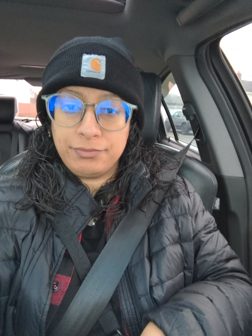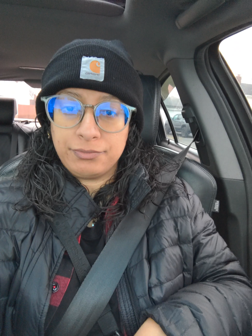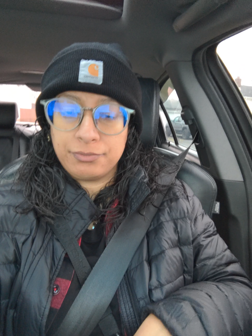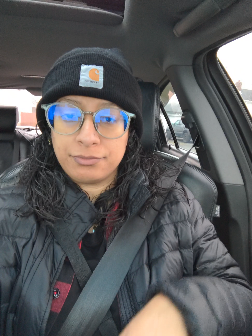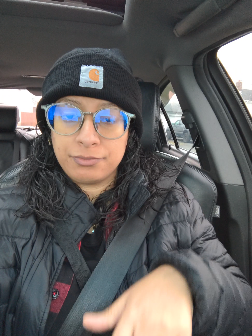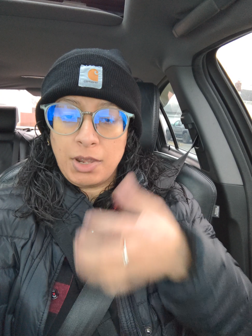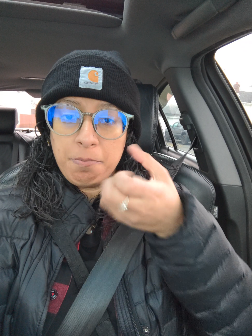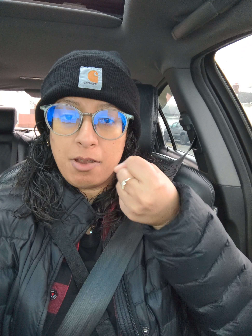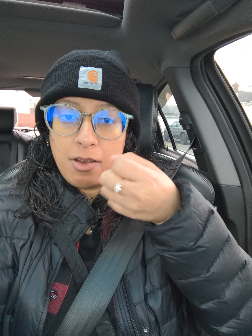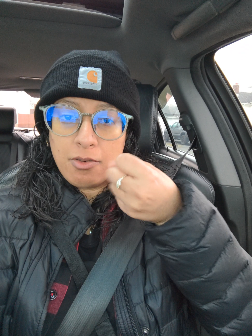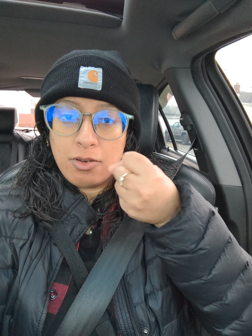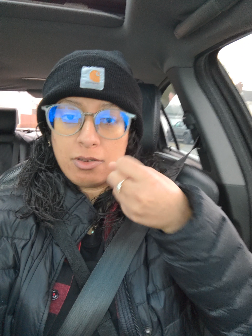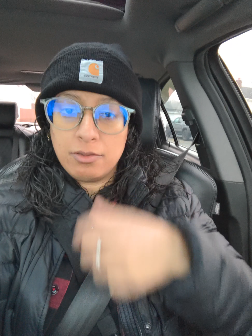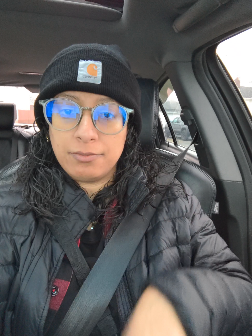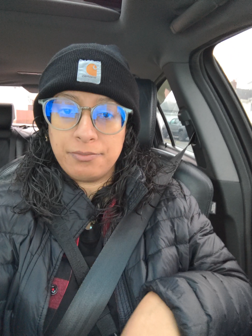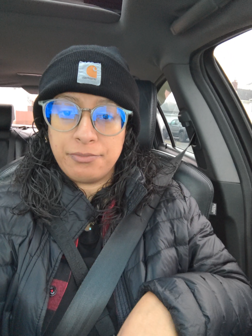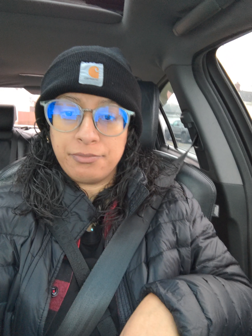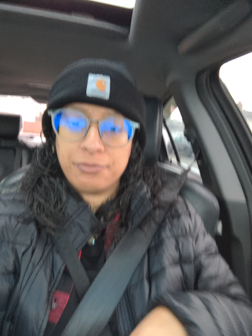milk